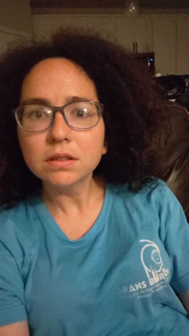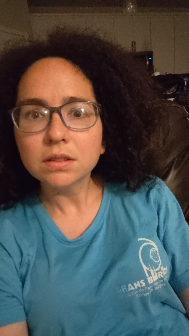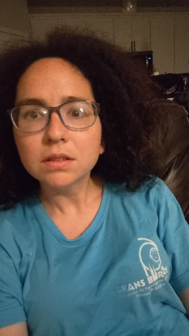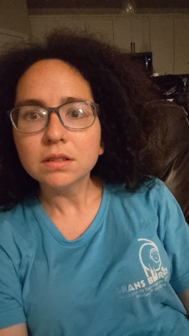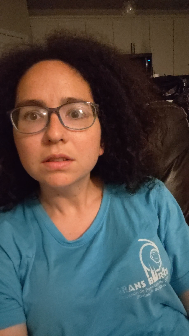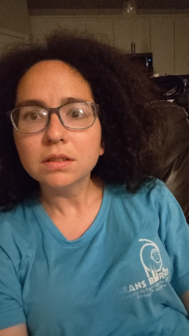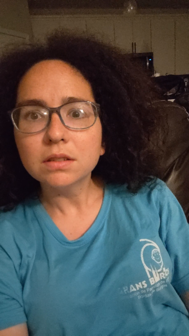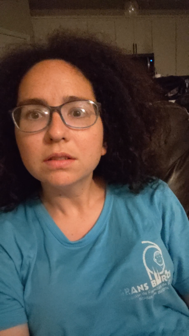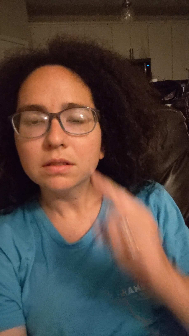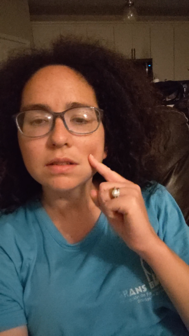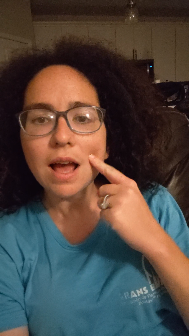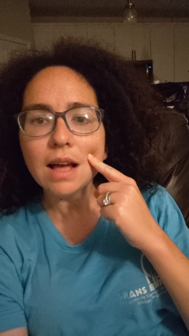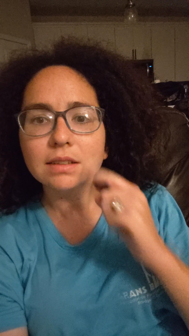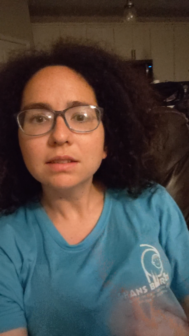candy